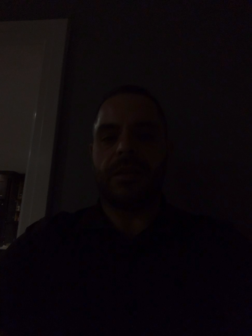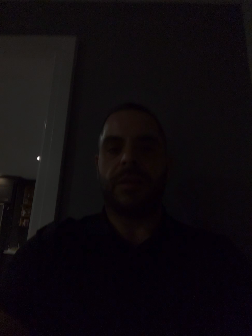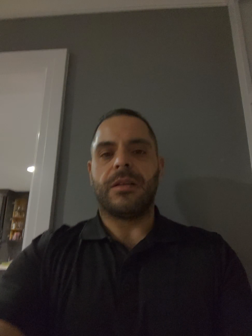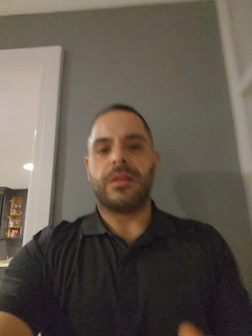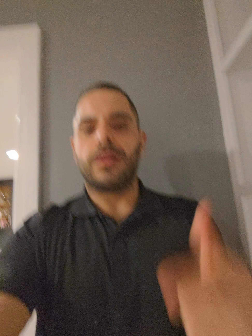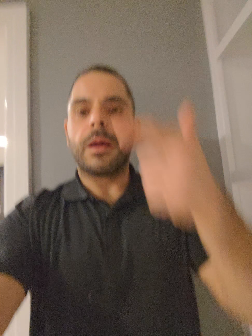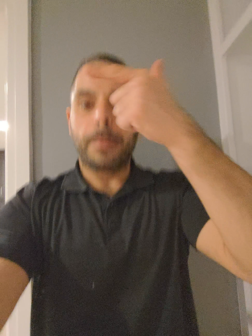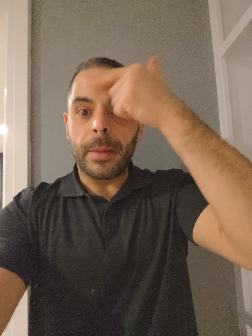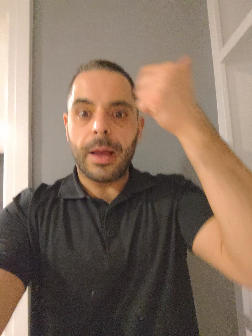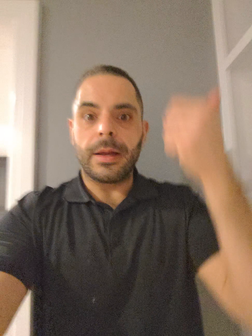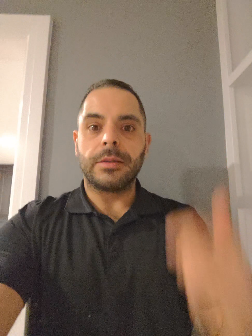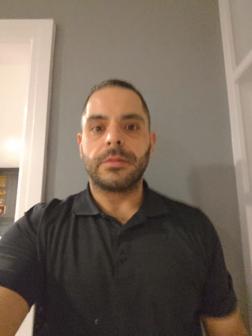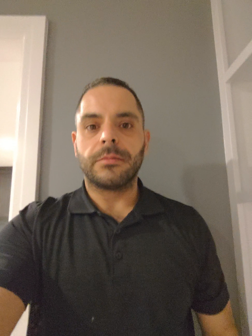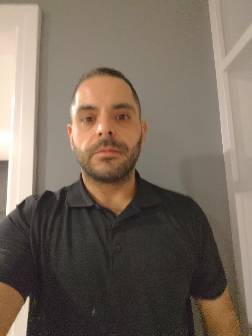because